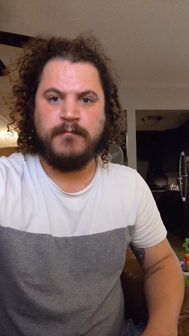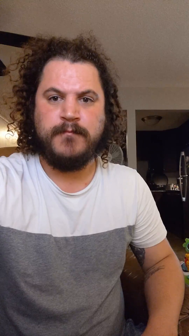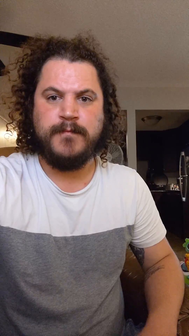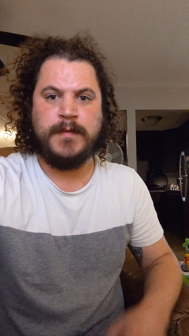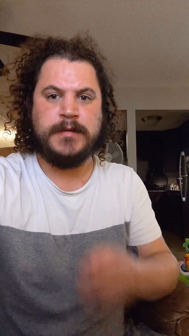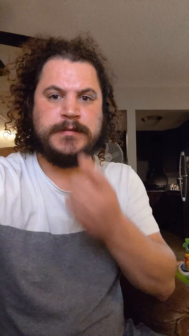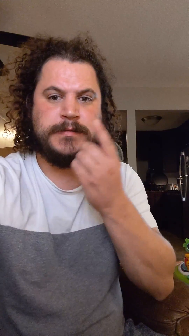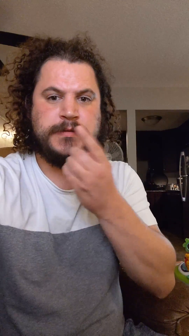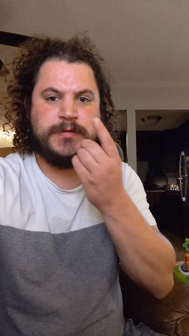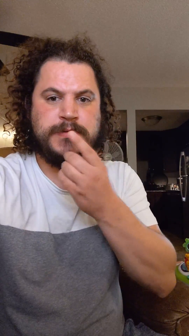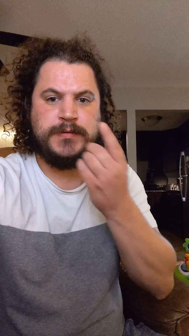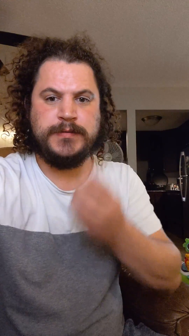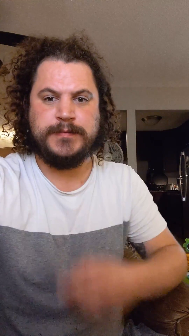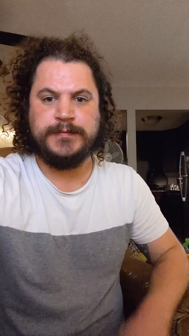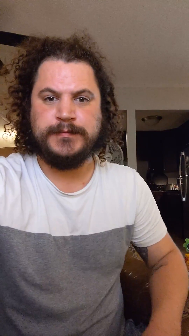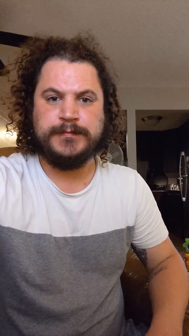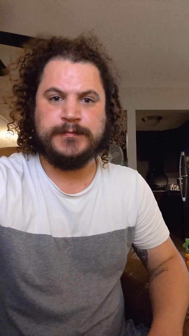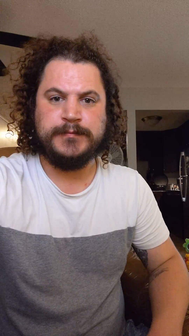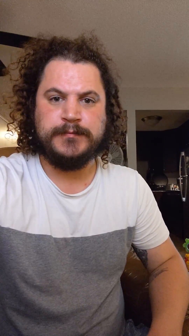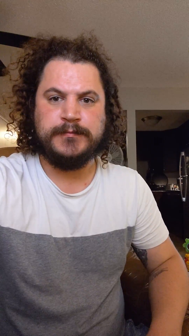dinner